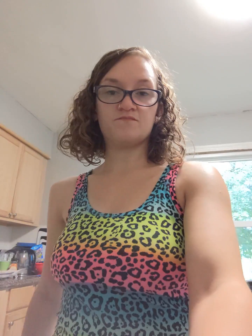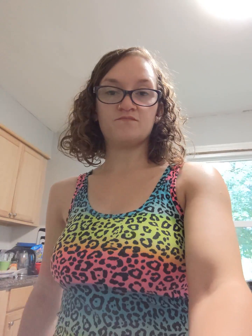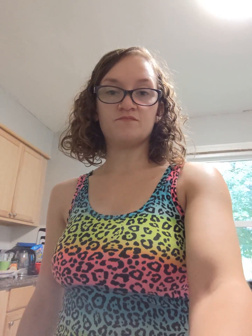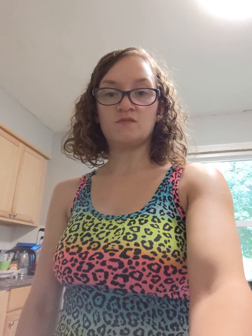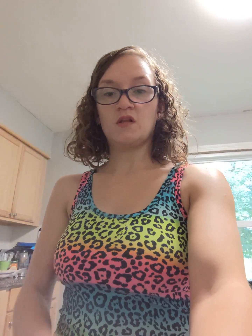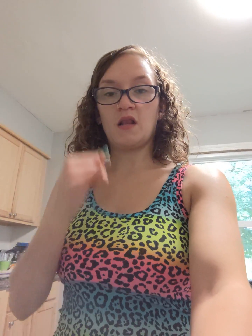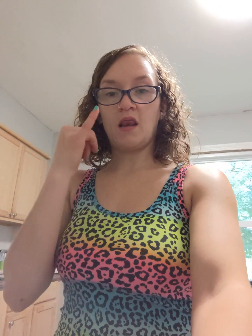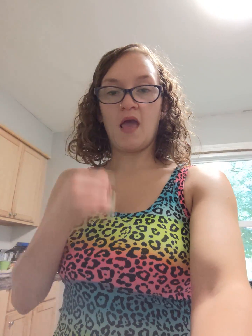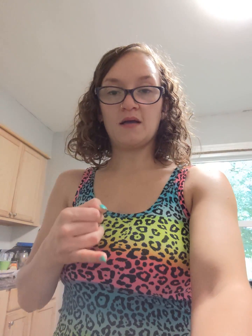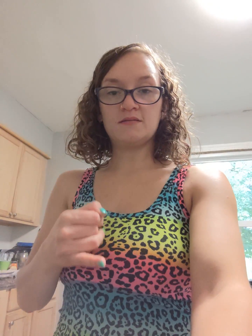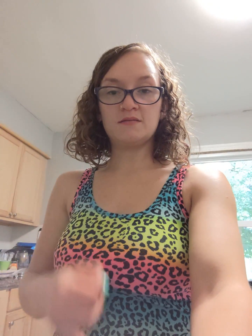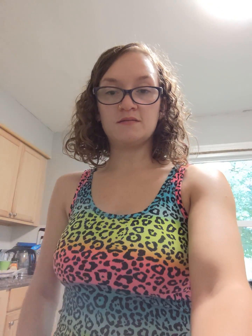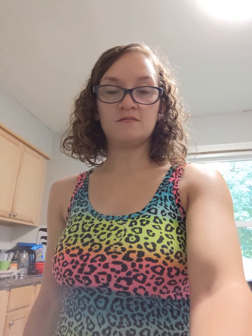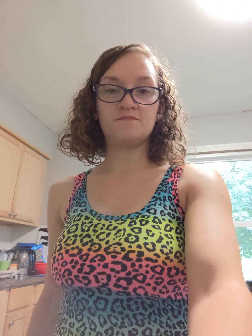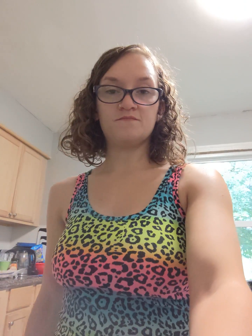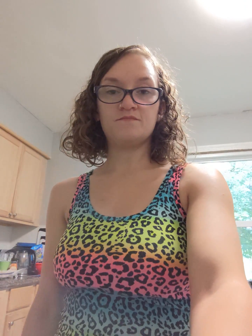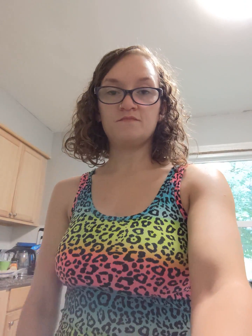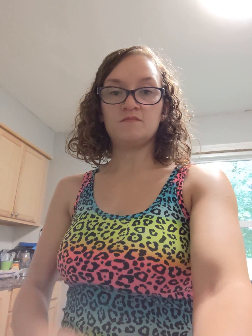last